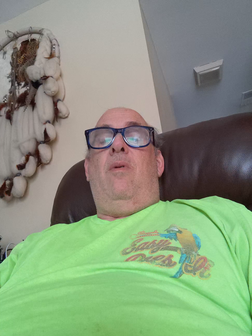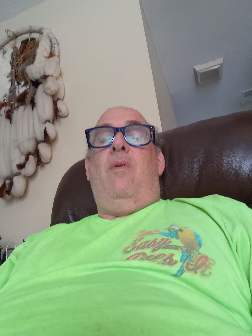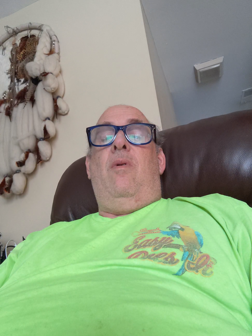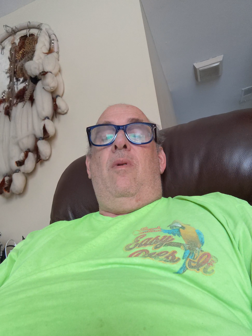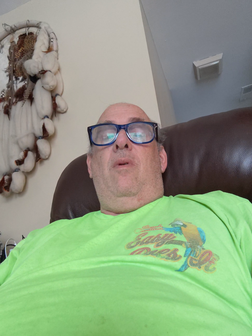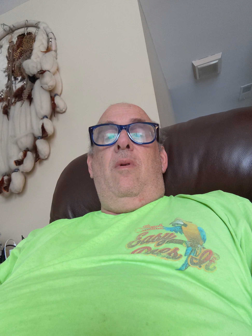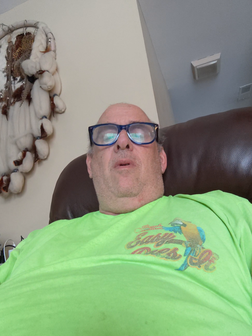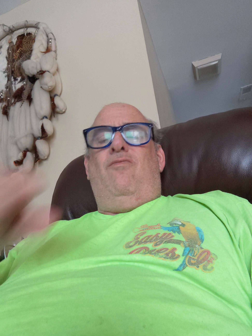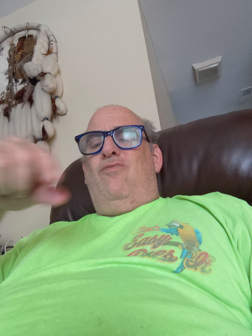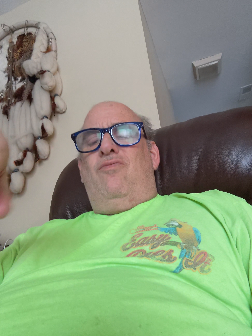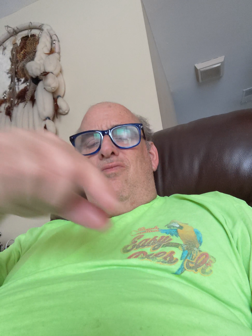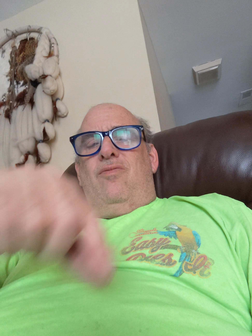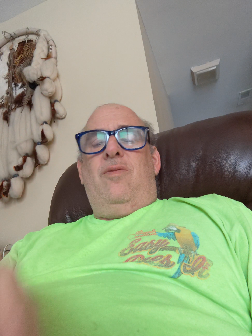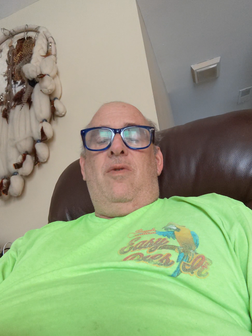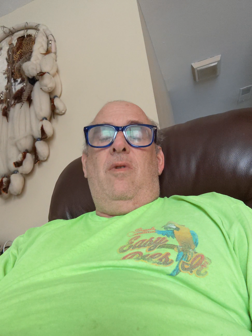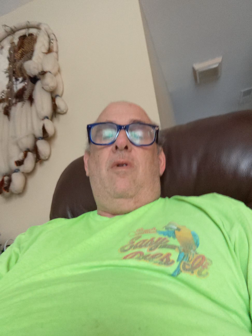puzzle